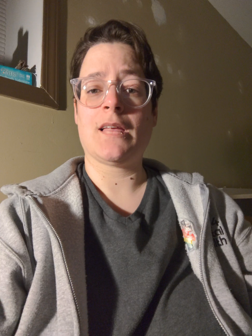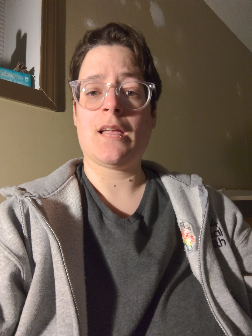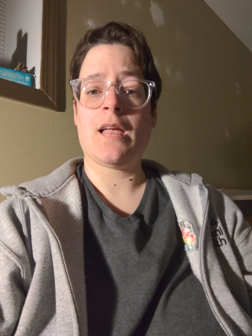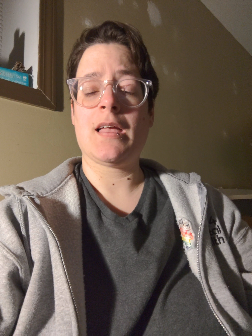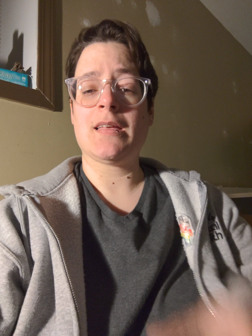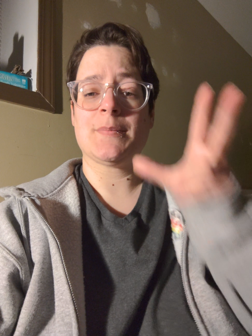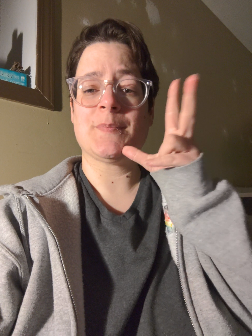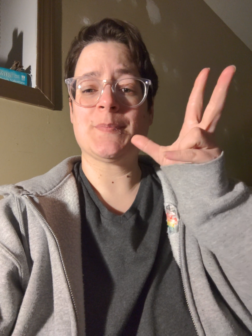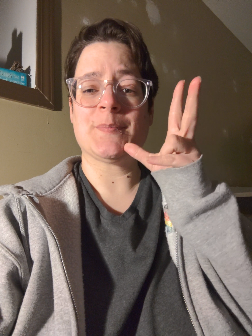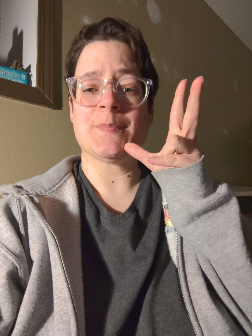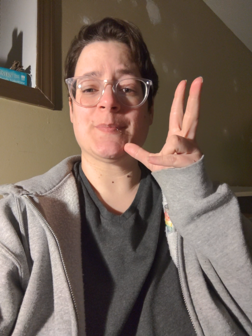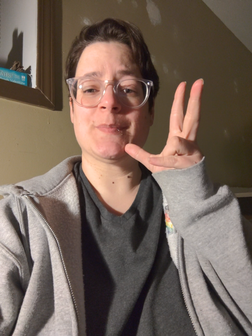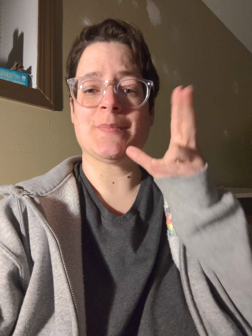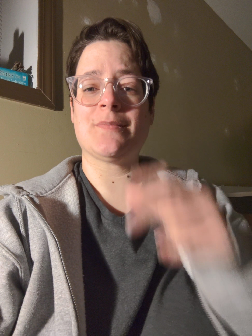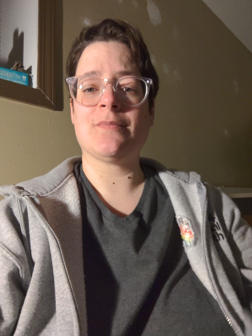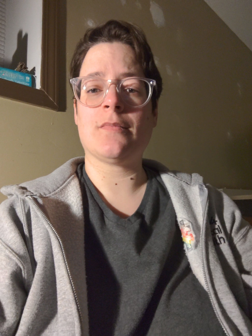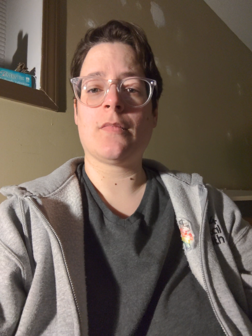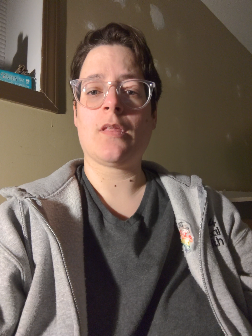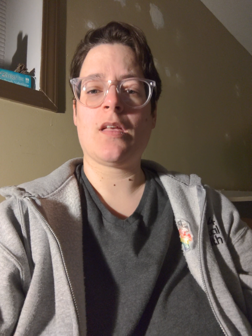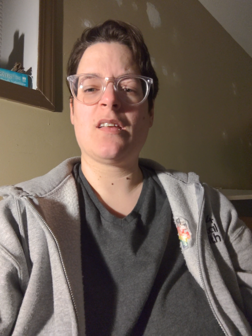hen